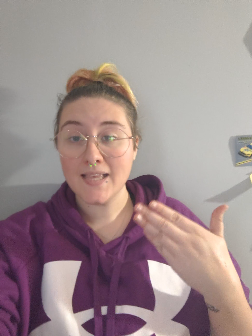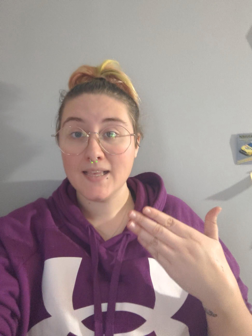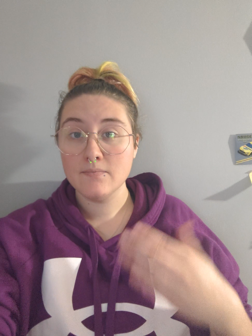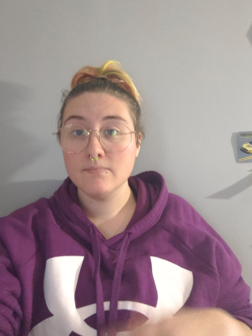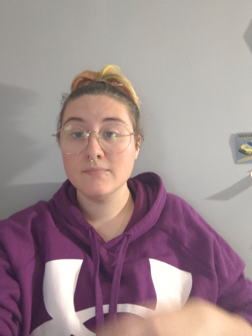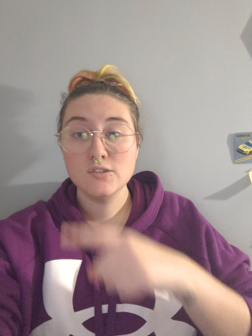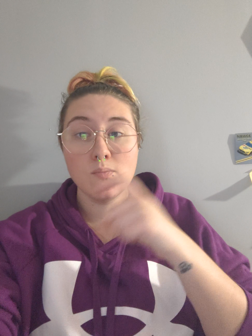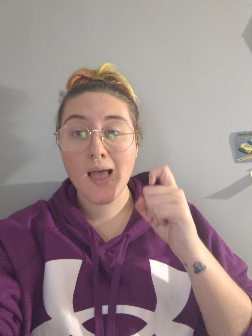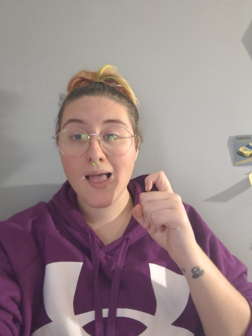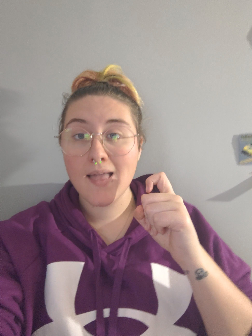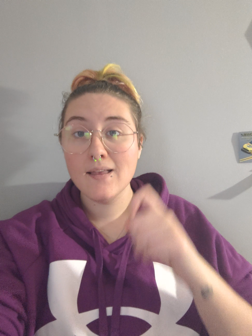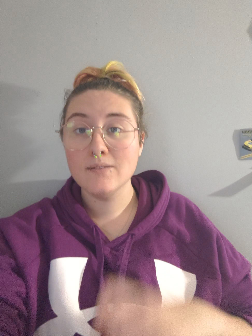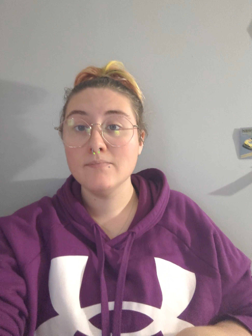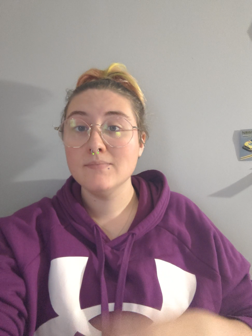dry